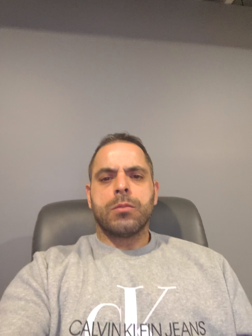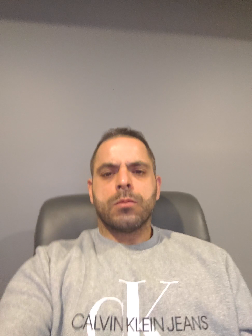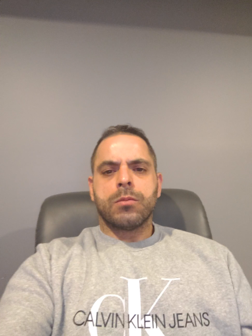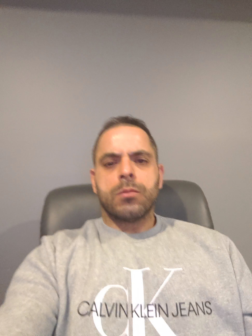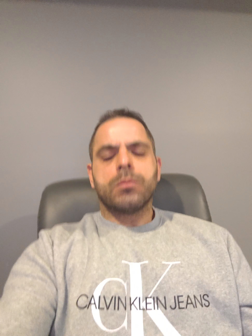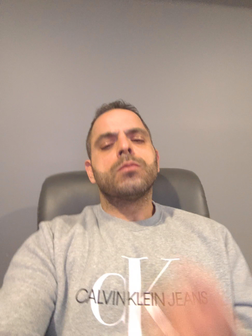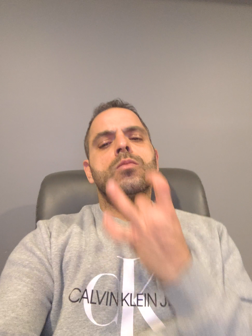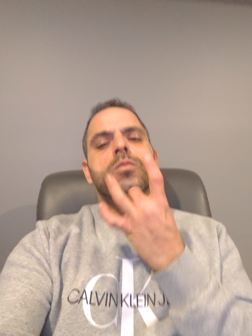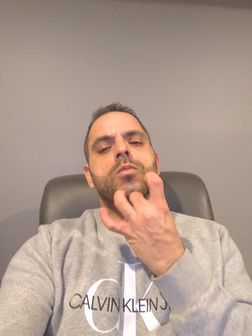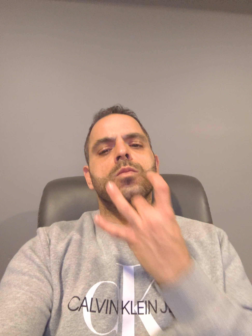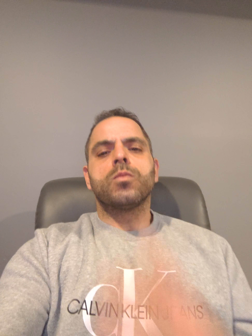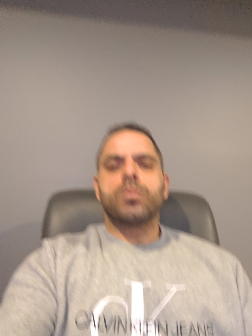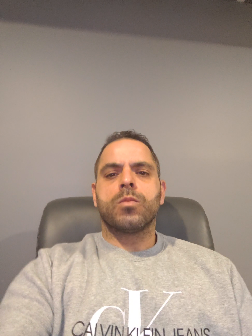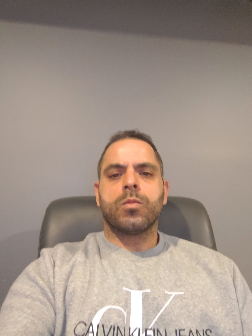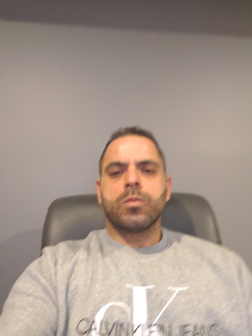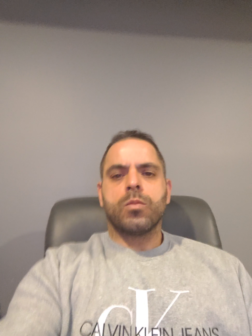lamp